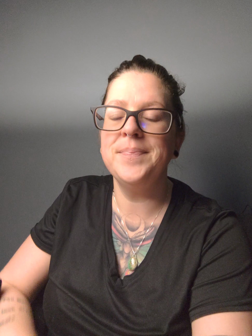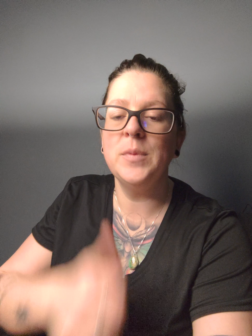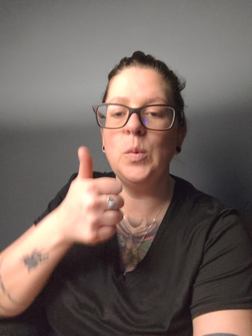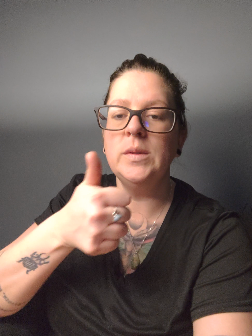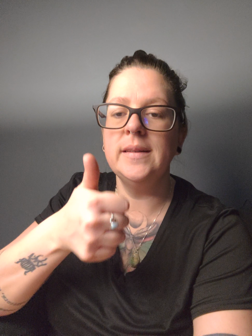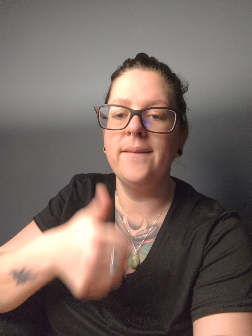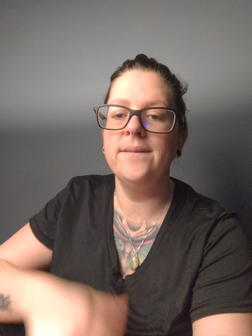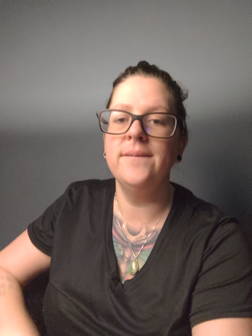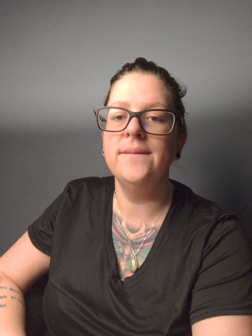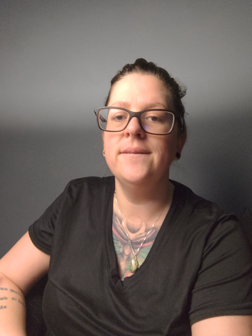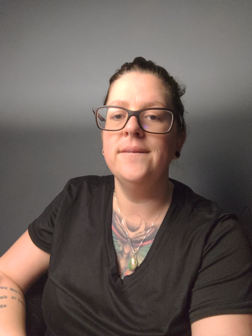yourself